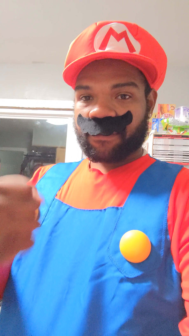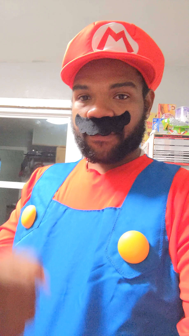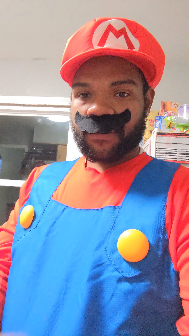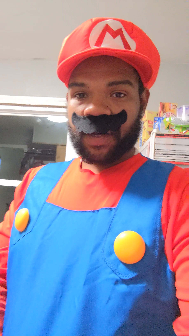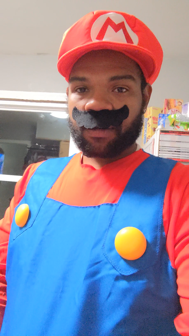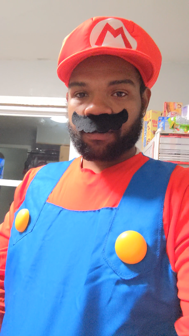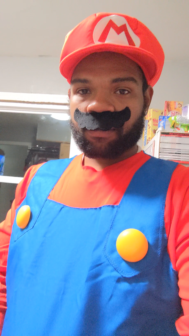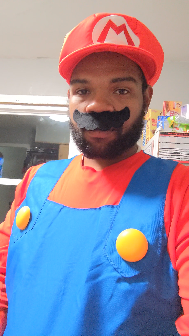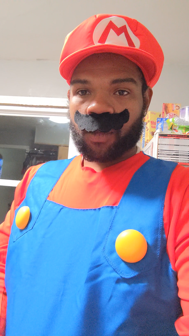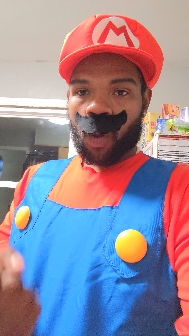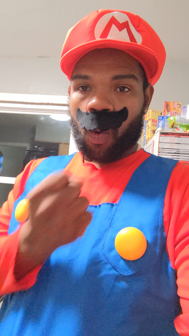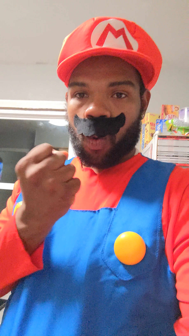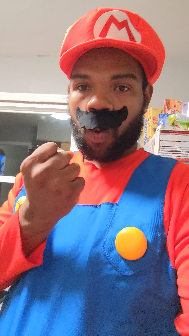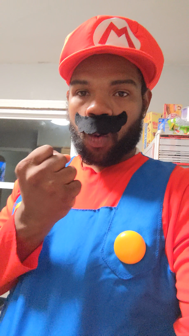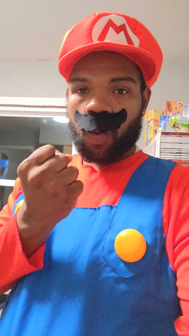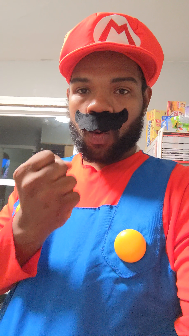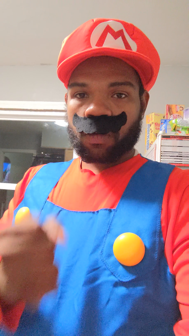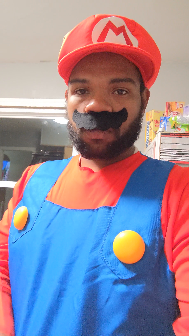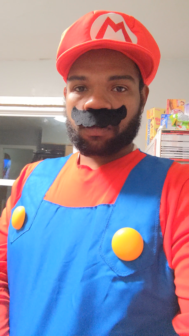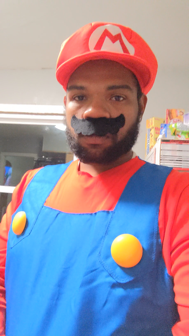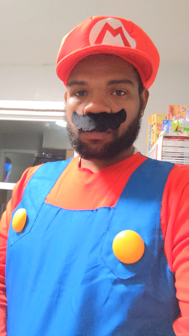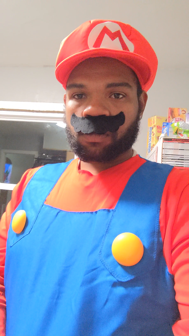hold